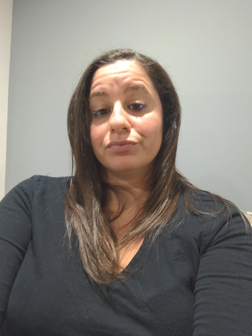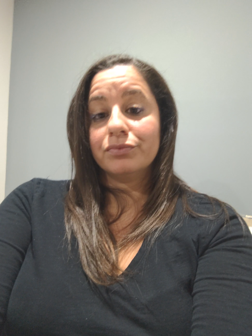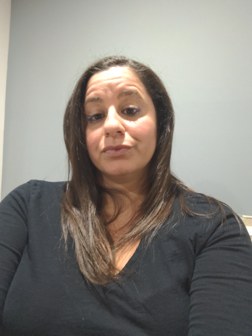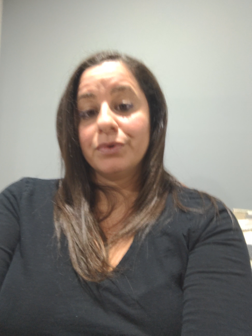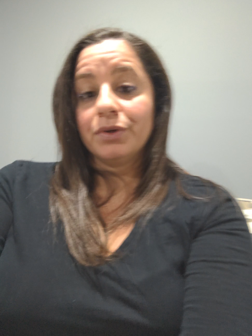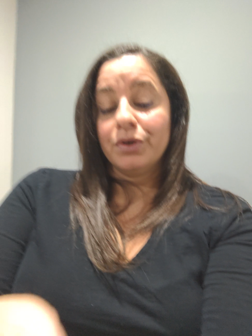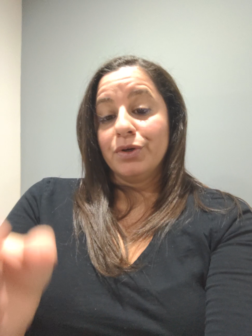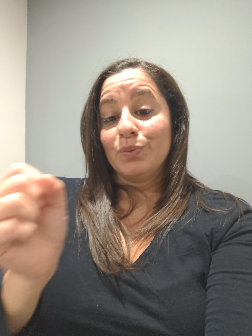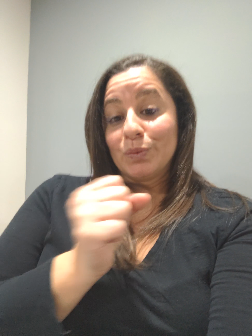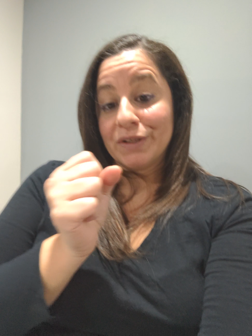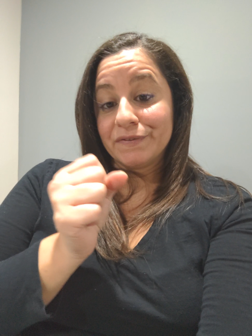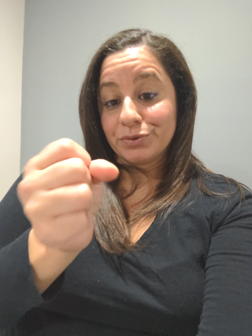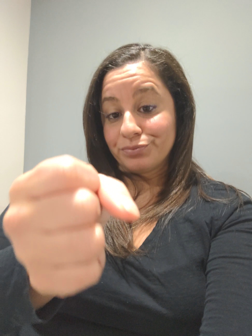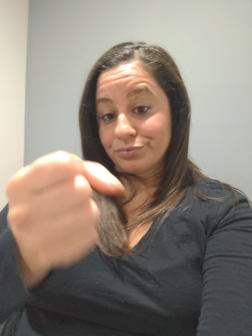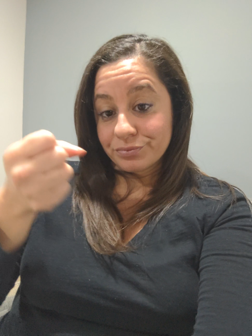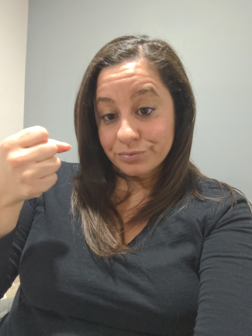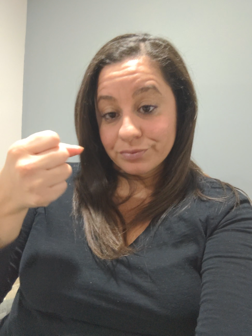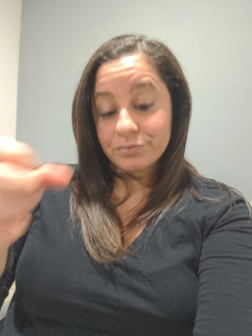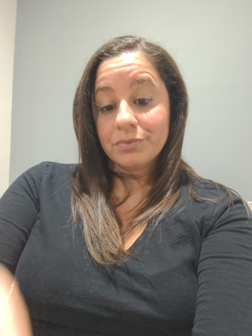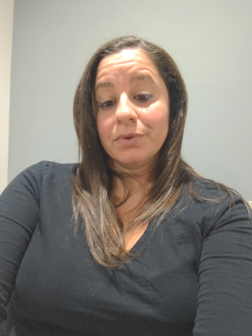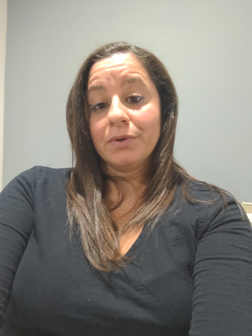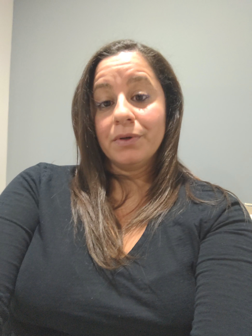refrigerator